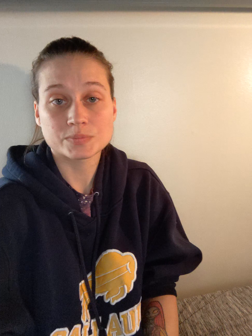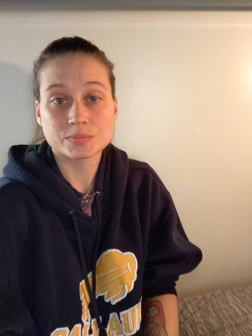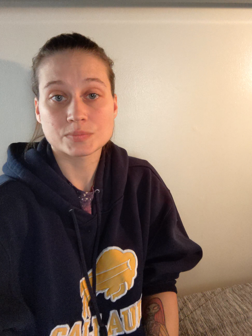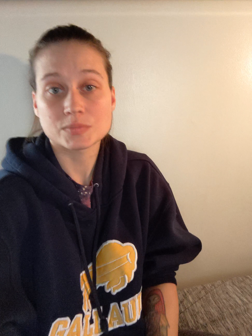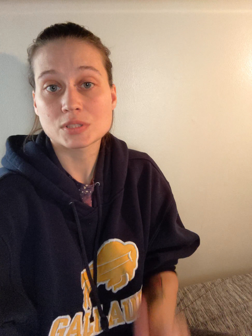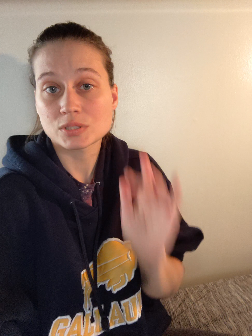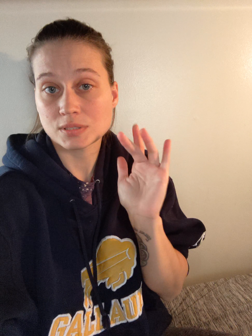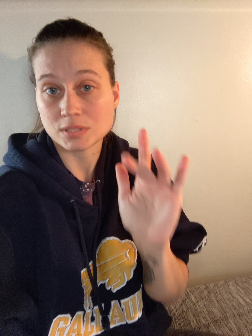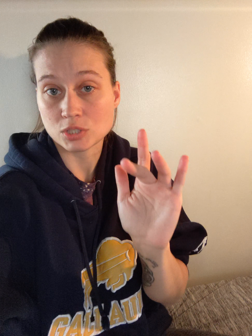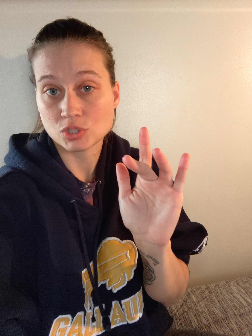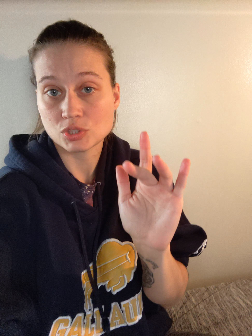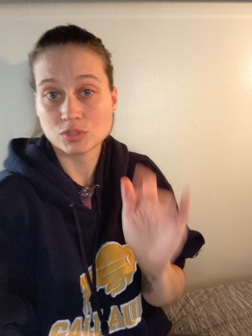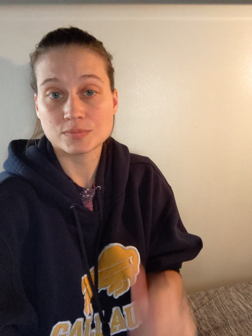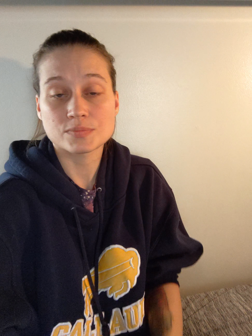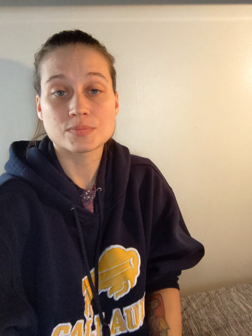touch